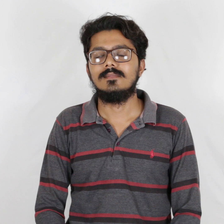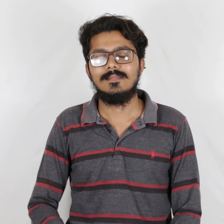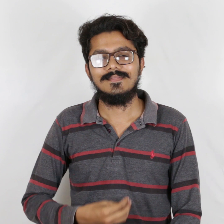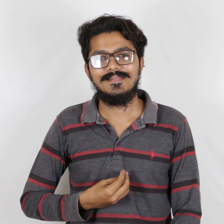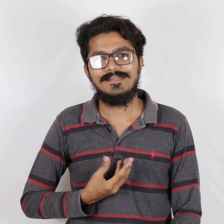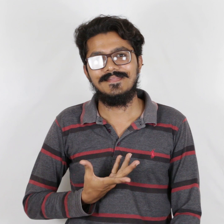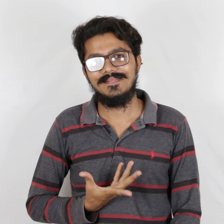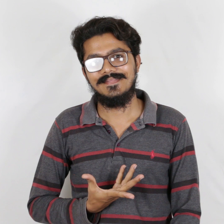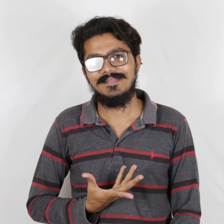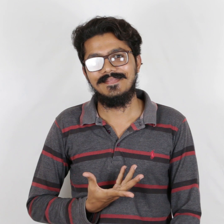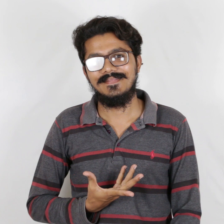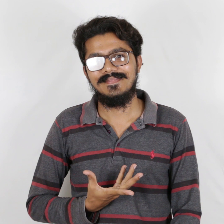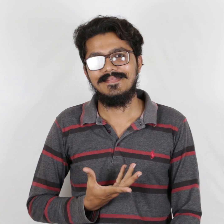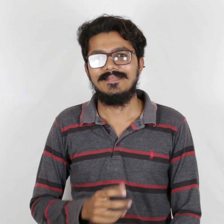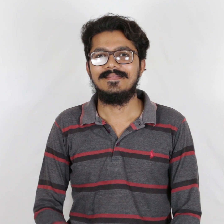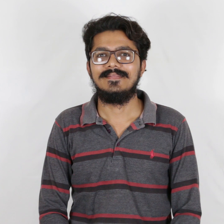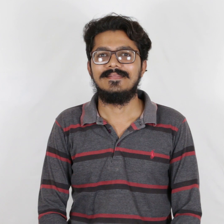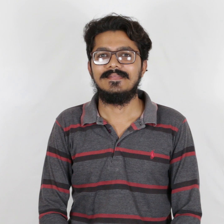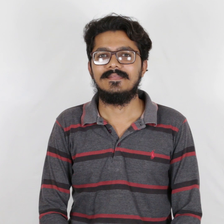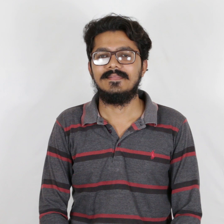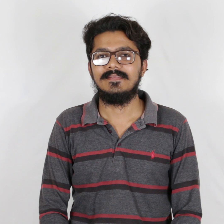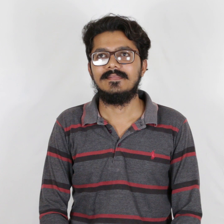glad